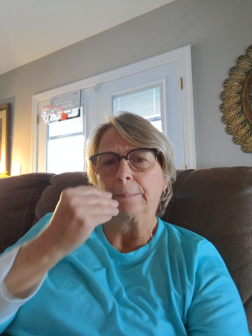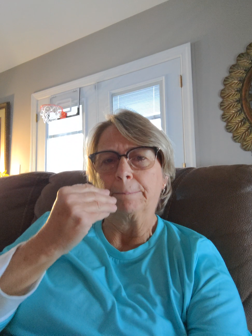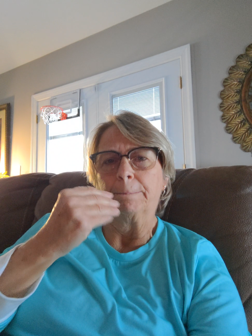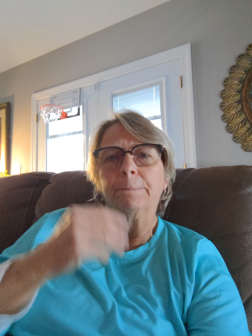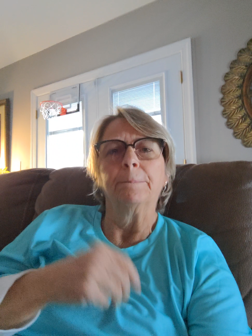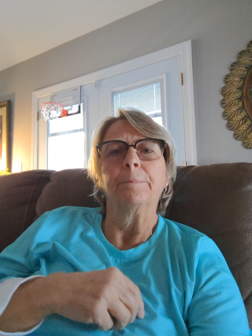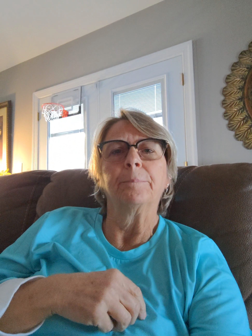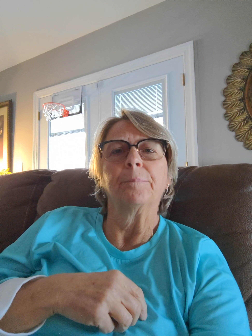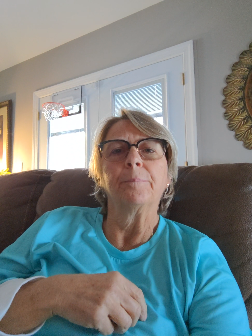sleep